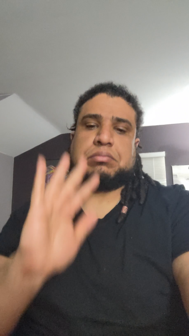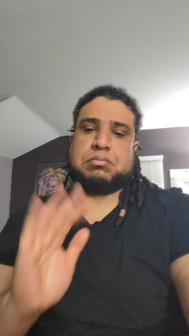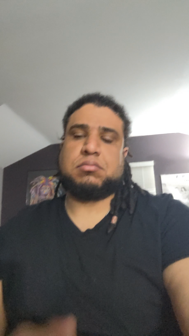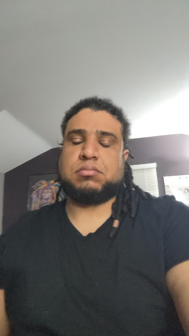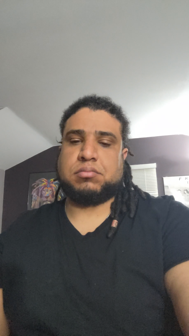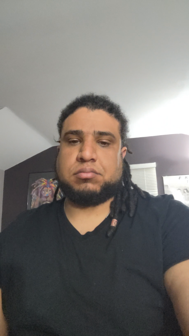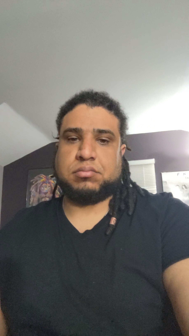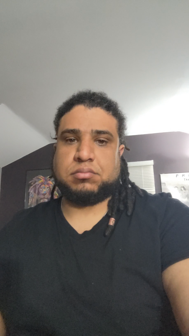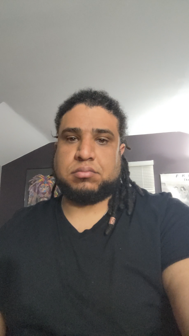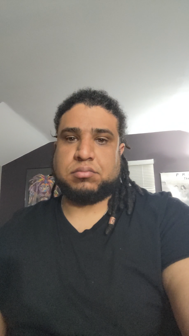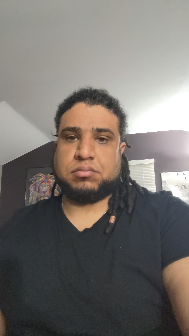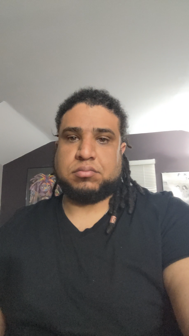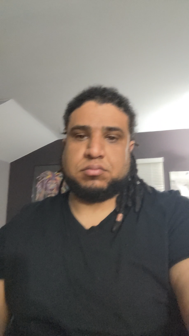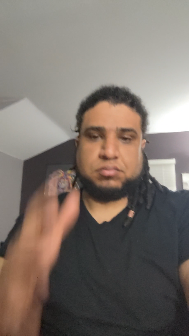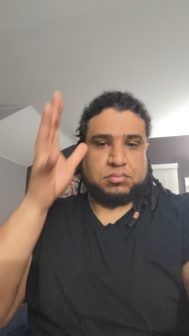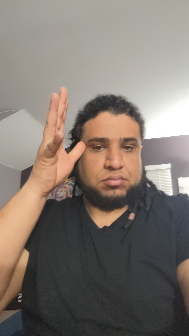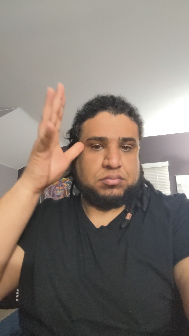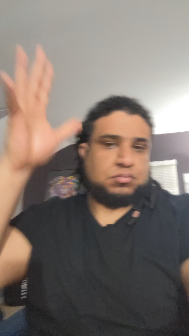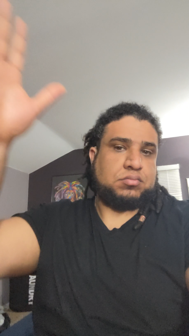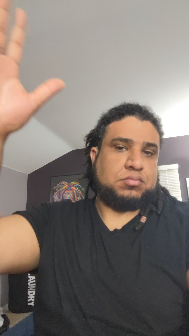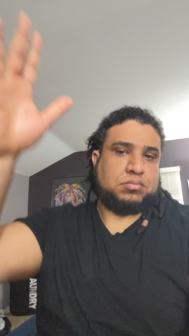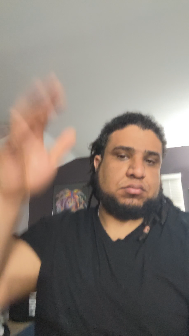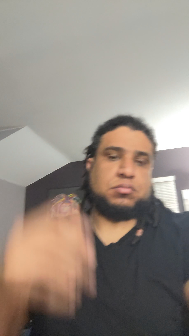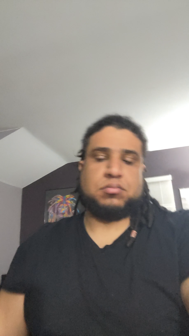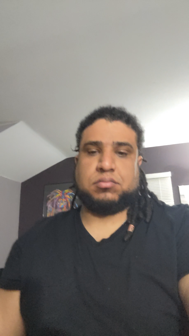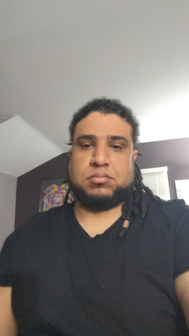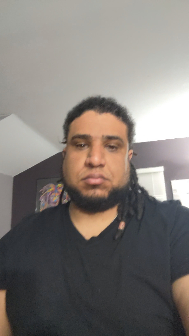moose